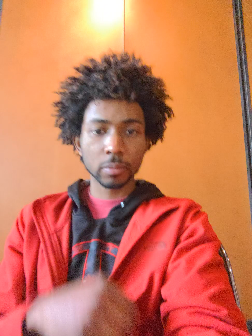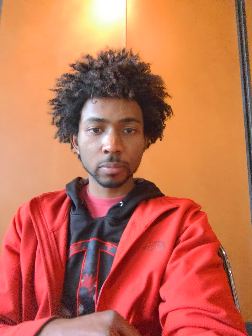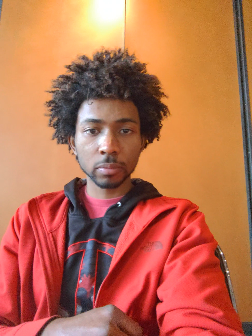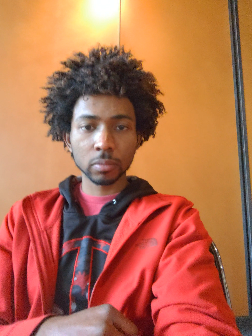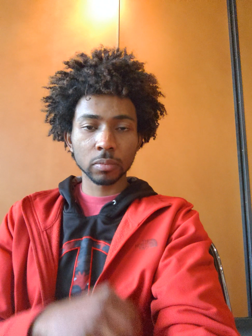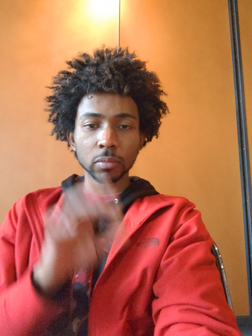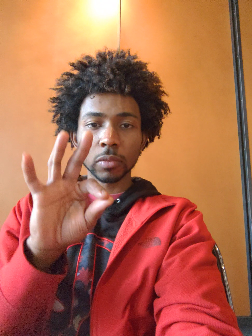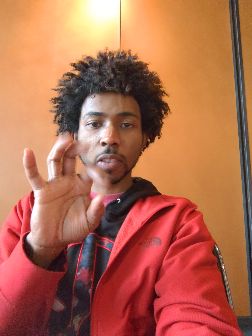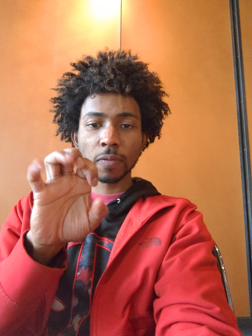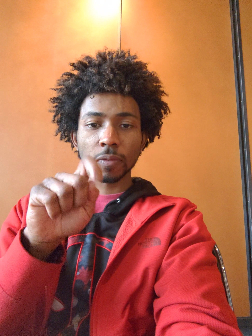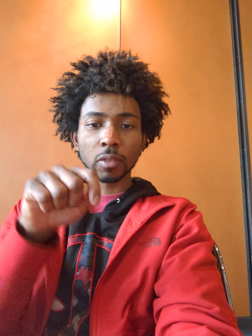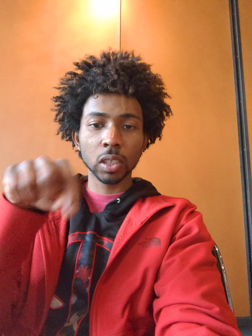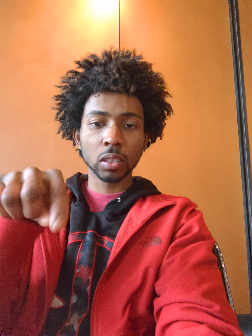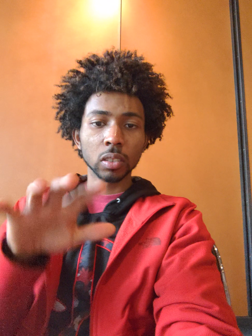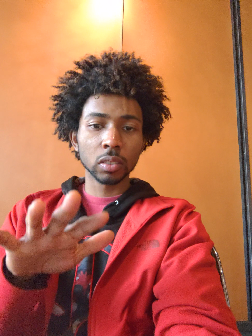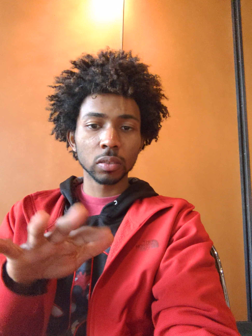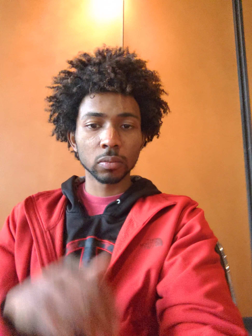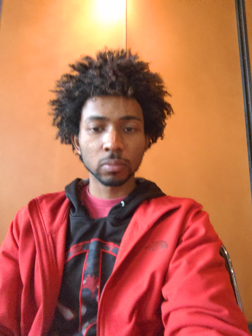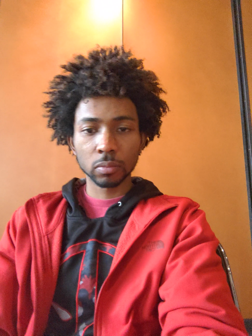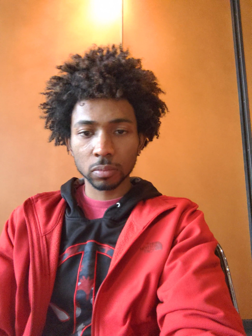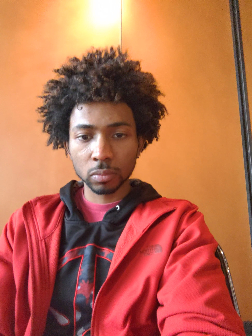feet